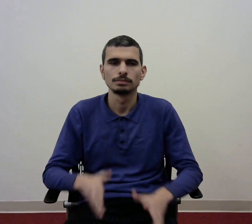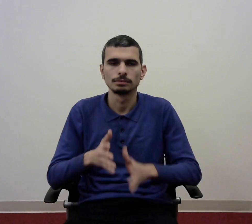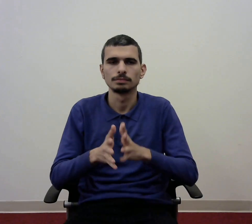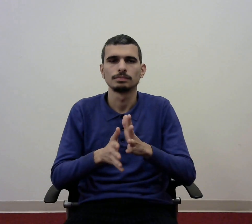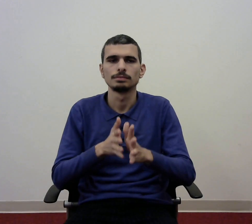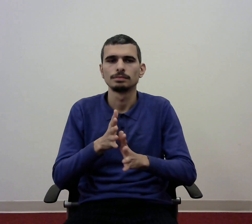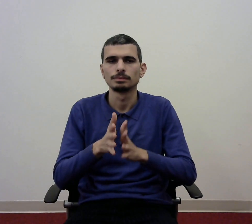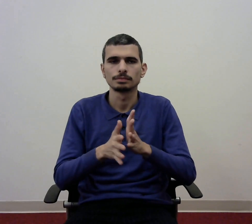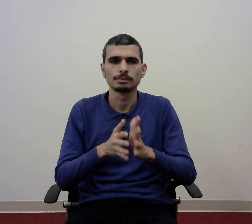işarə